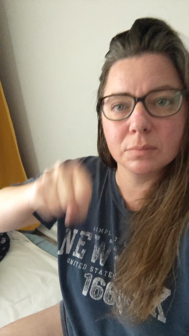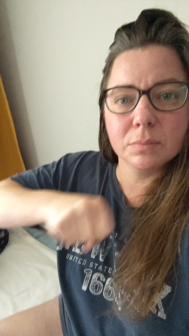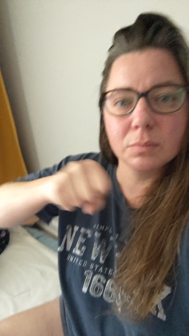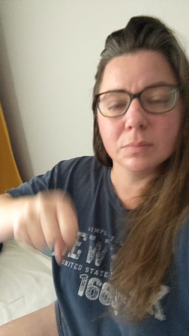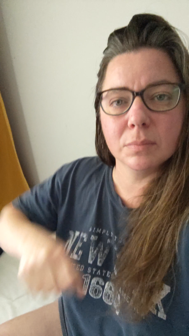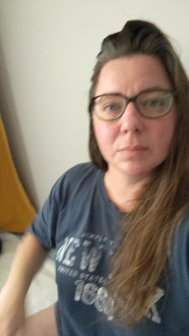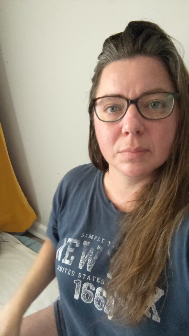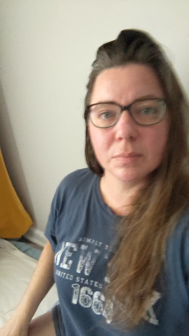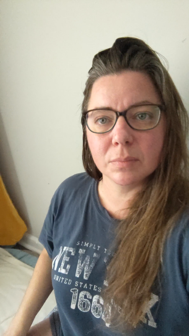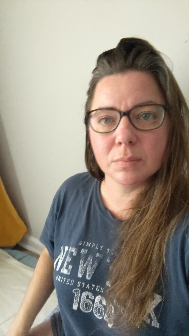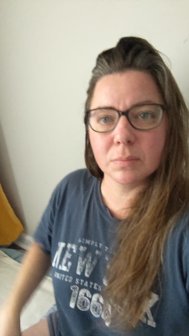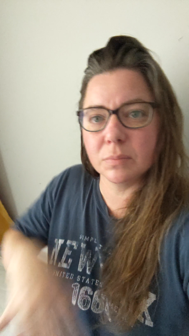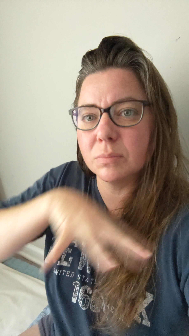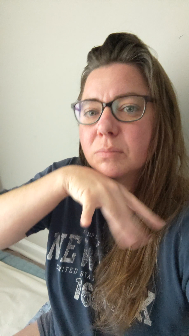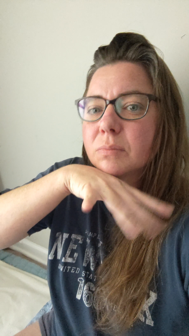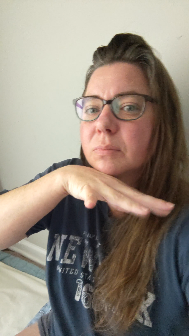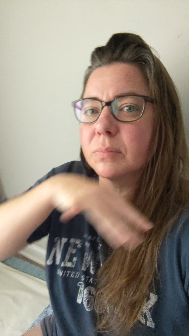naughty